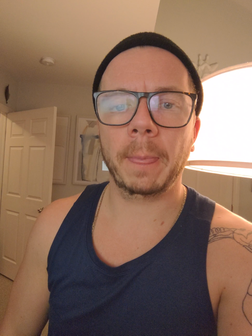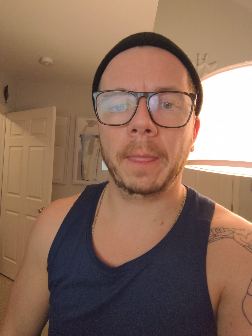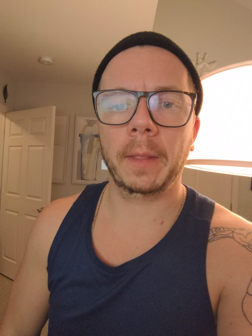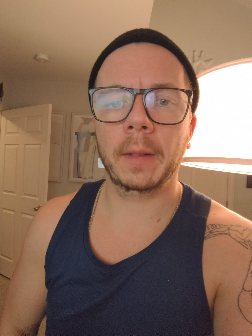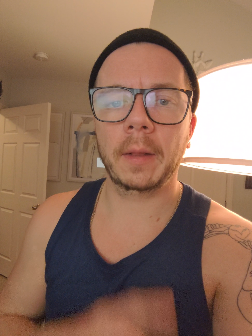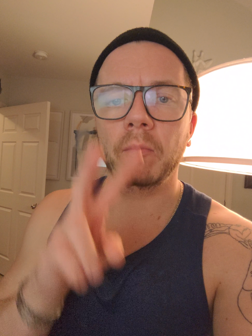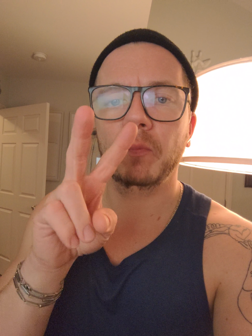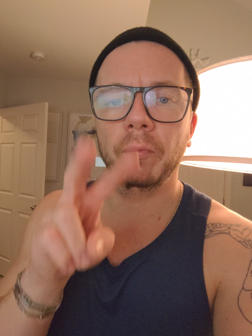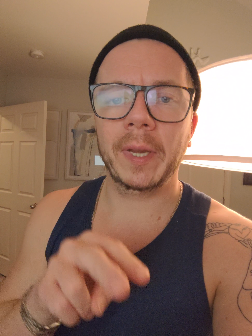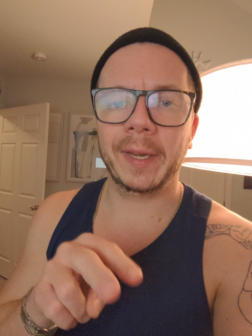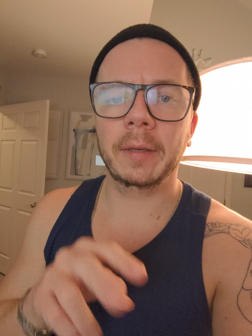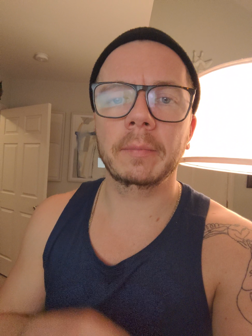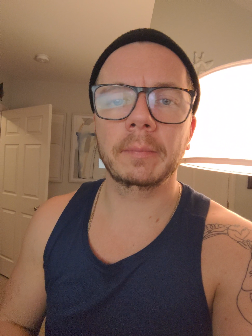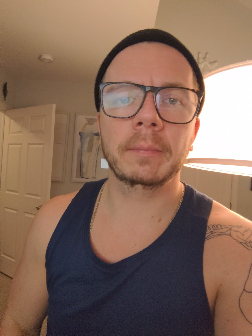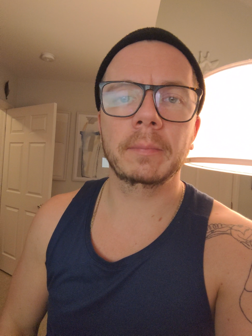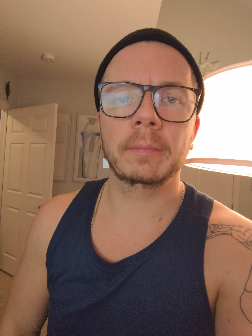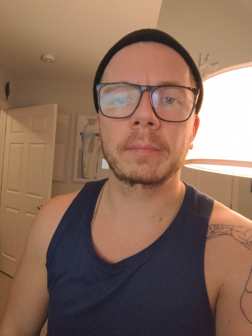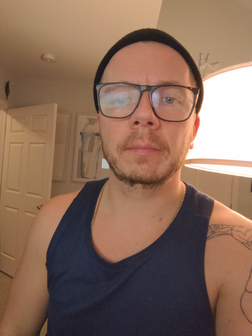read